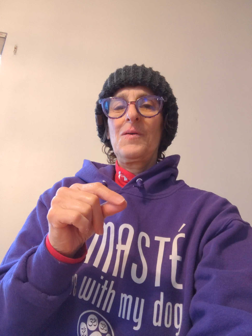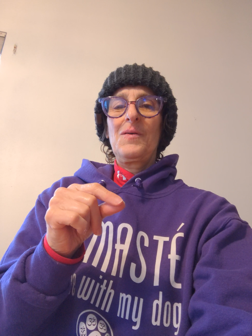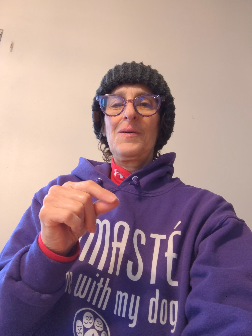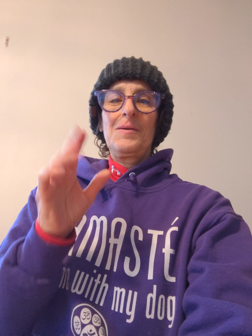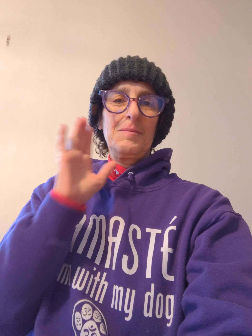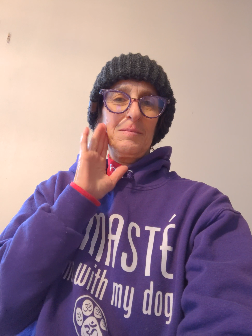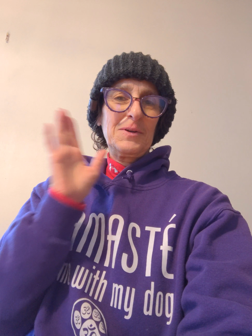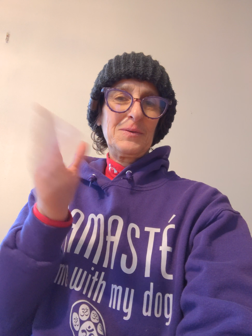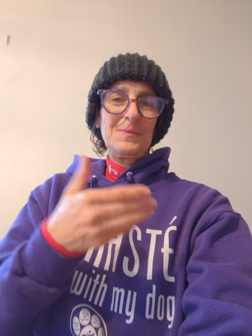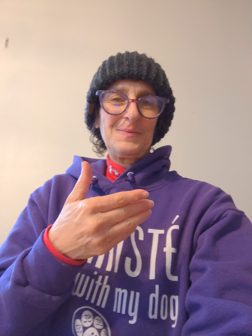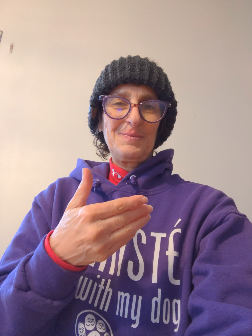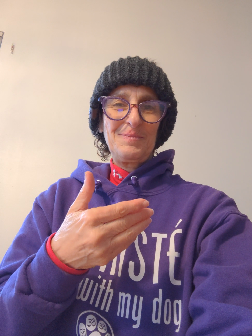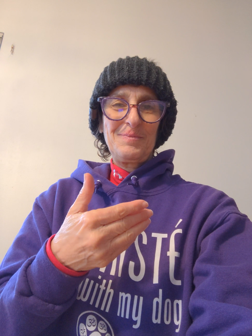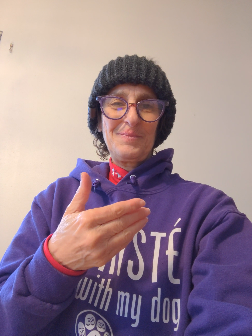bedroom